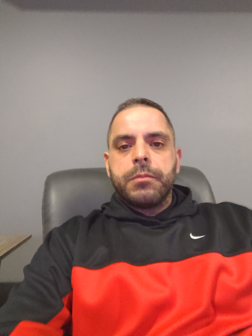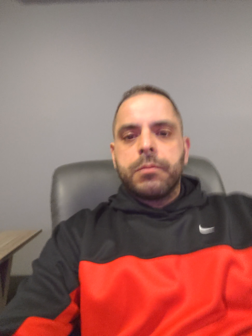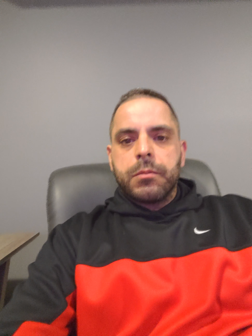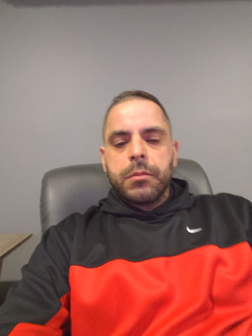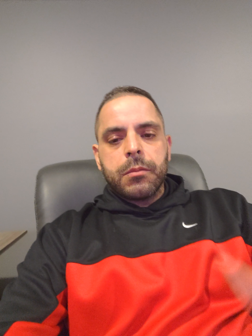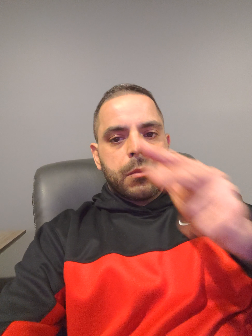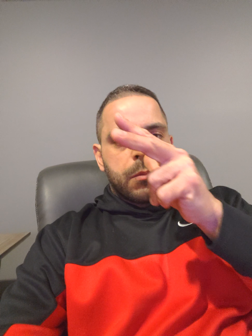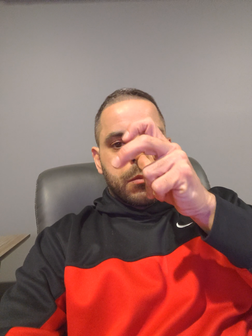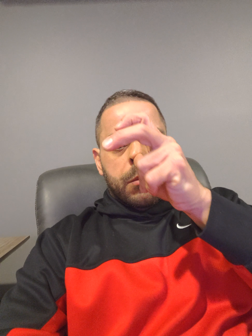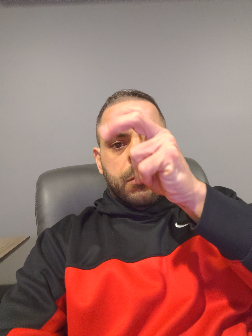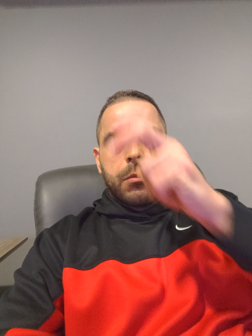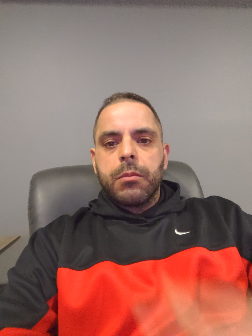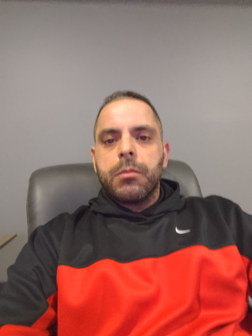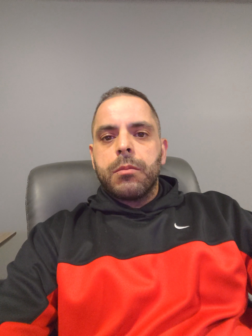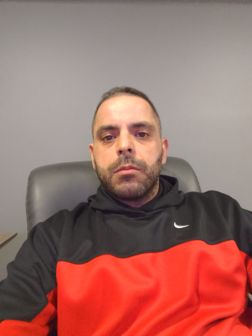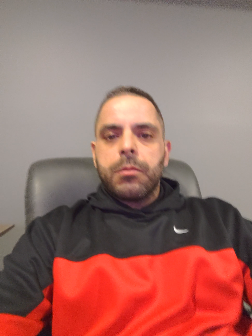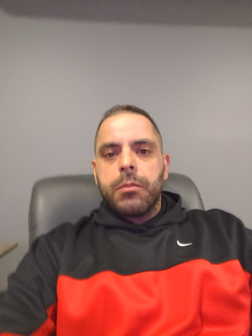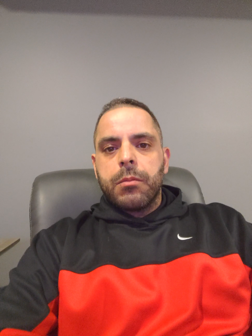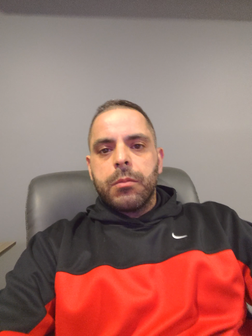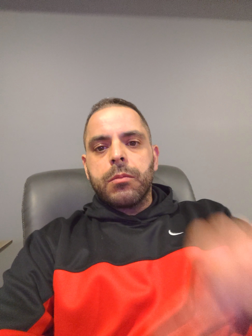bug